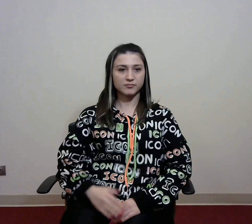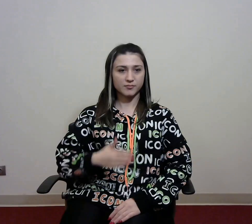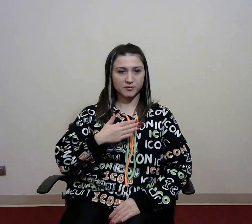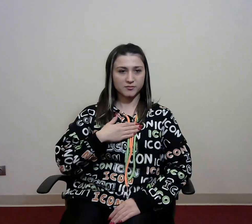mən